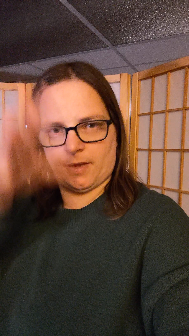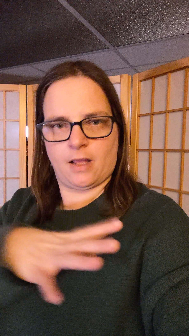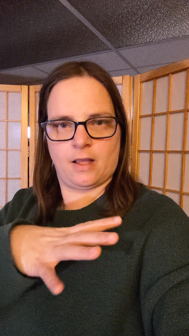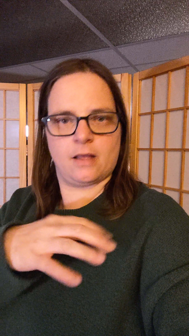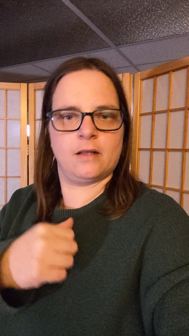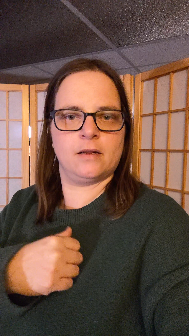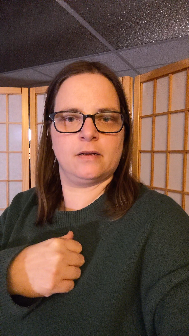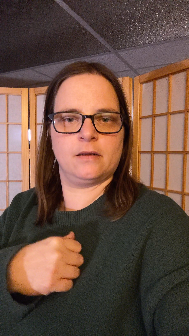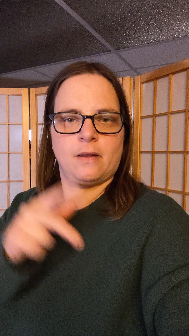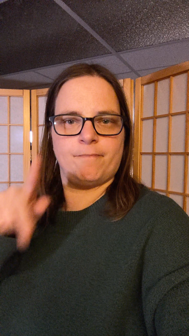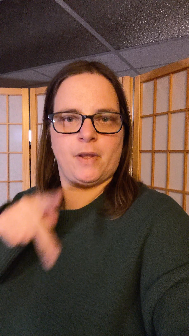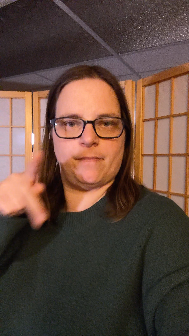people